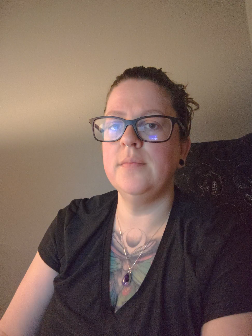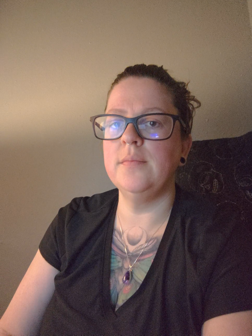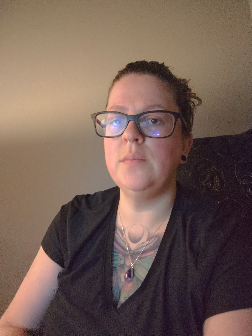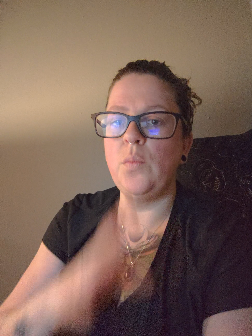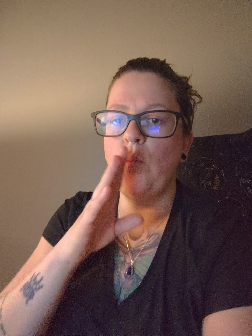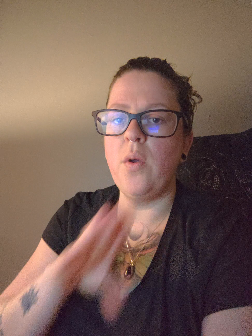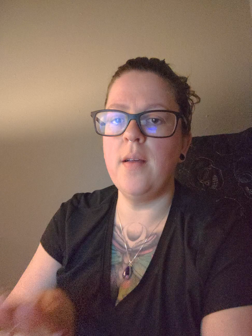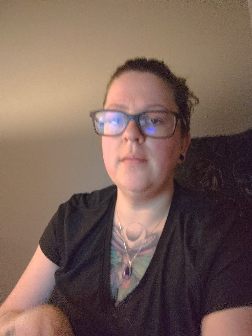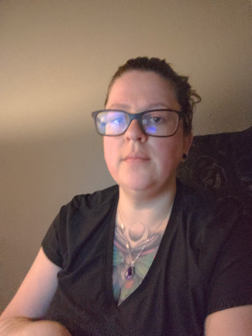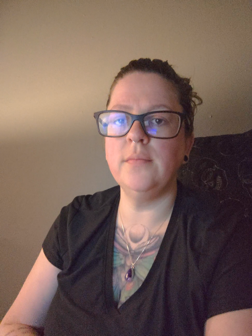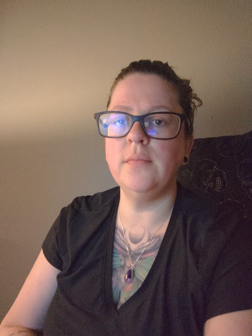quiet